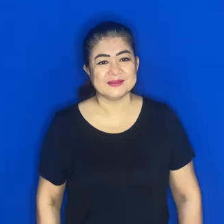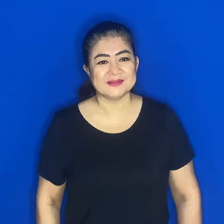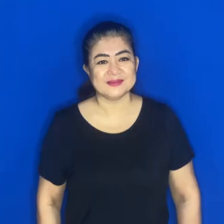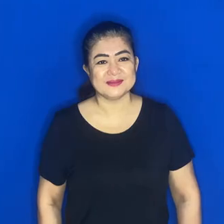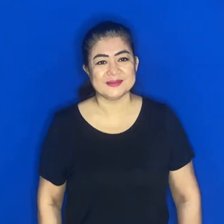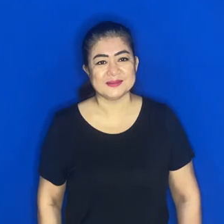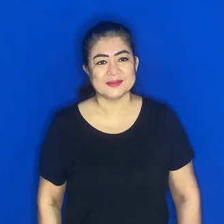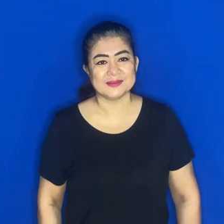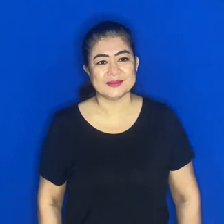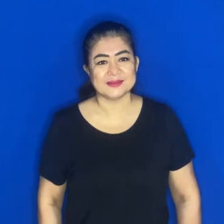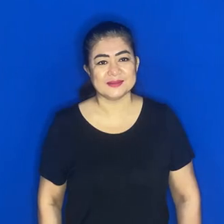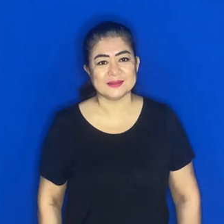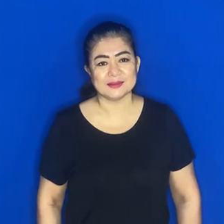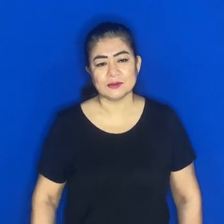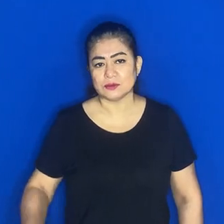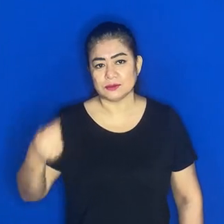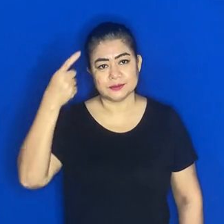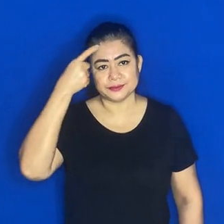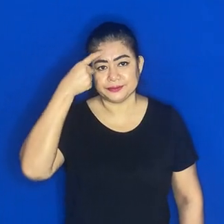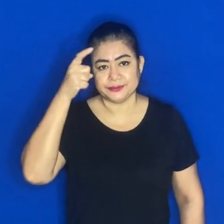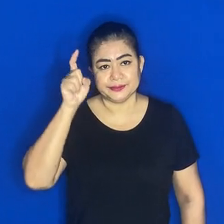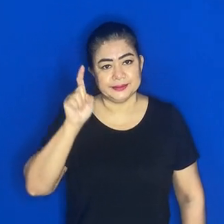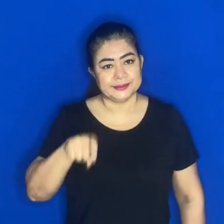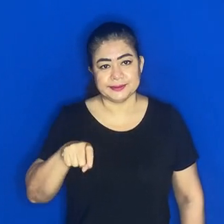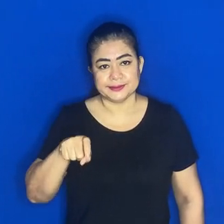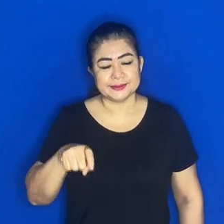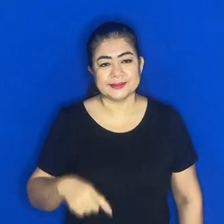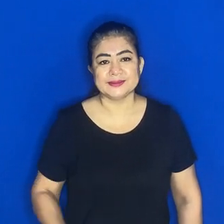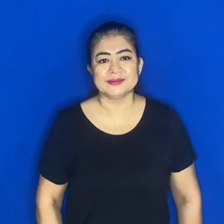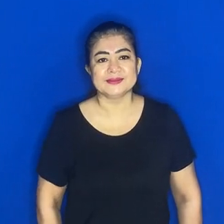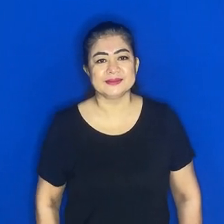don’t understand